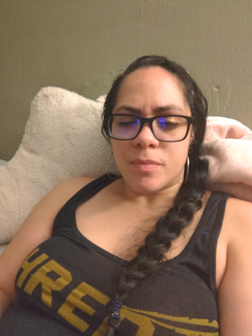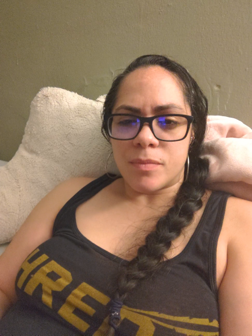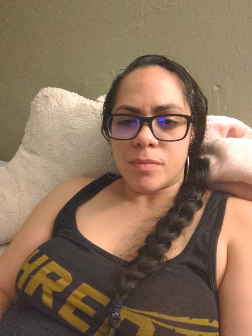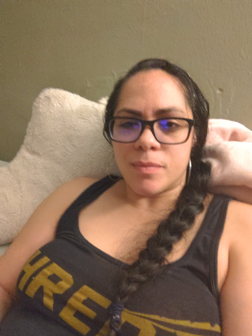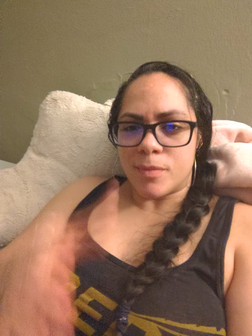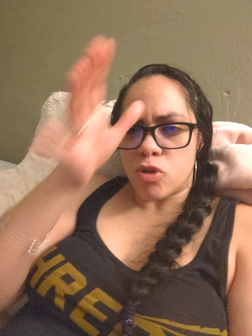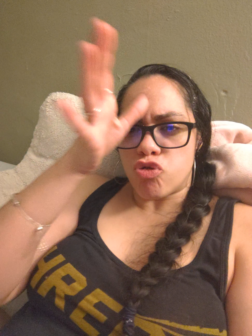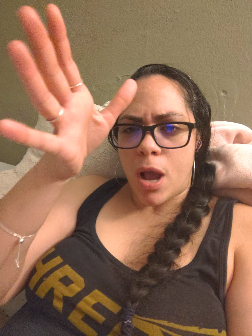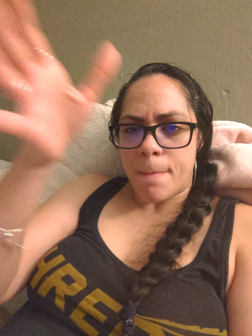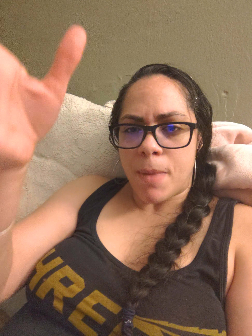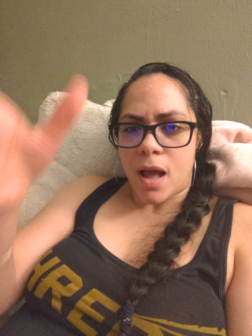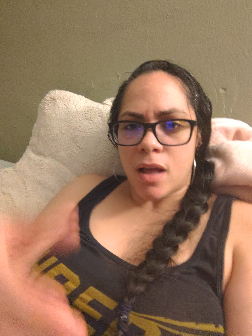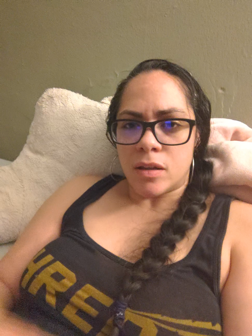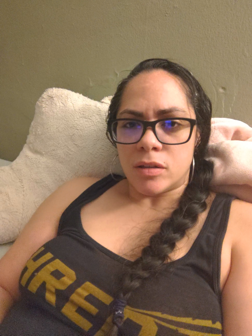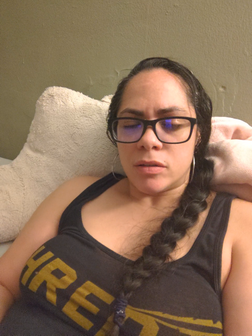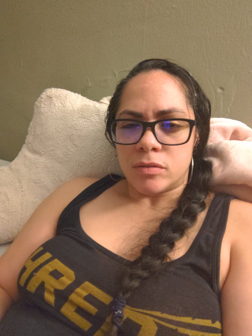grandpa